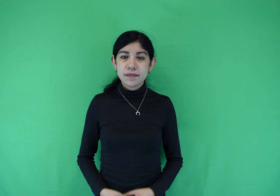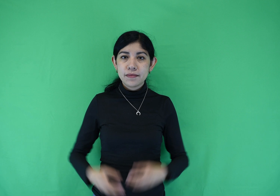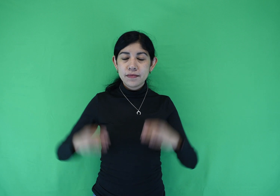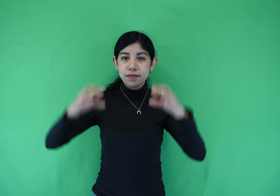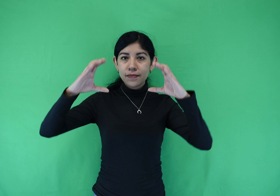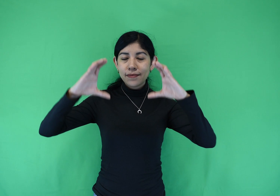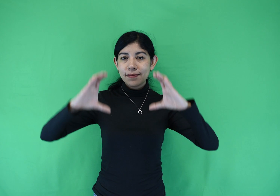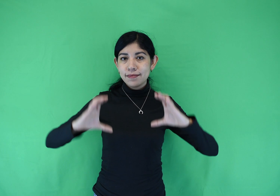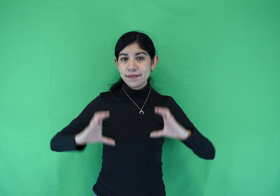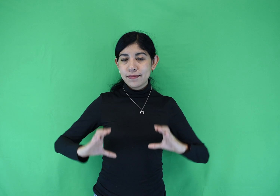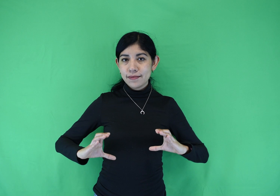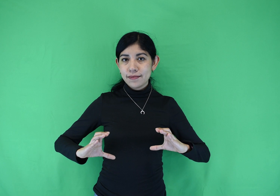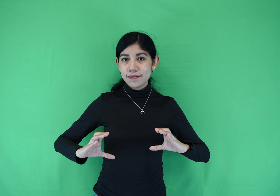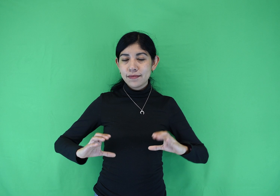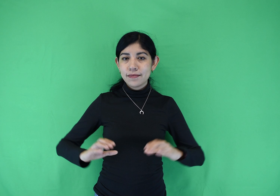cuerpo